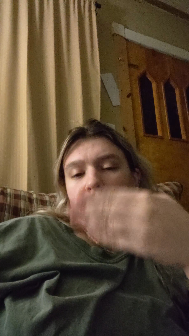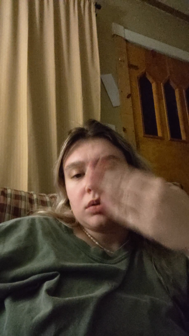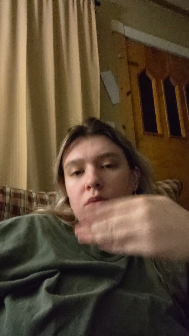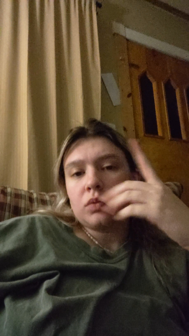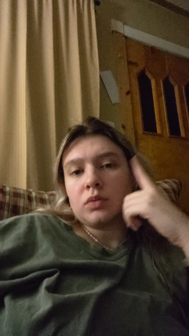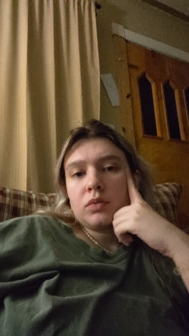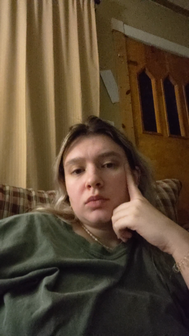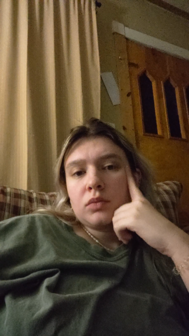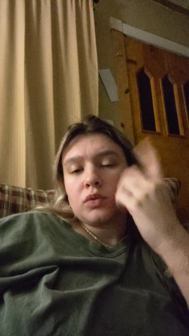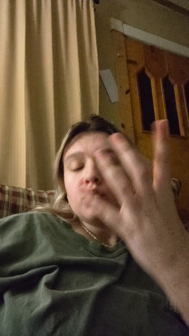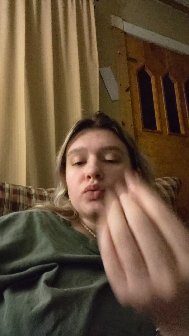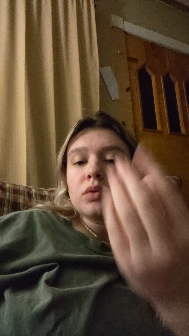gentle